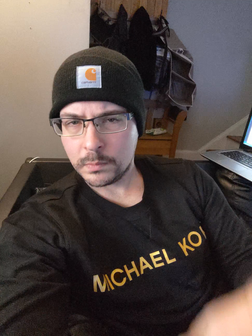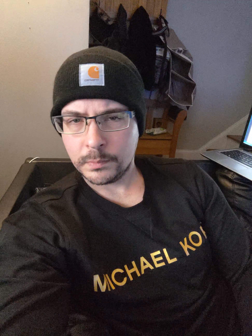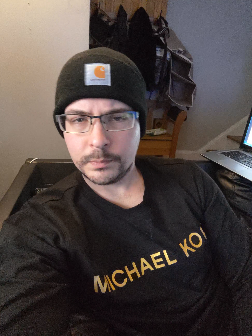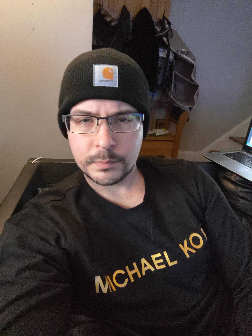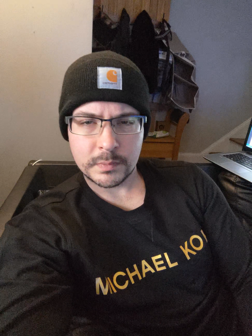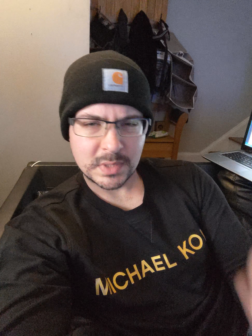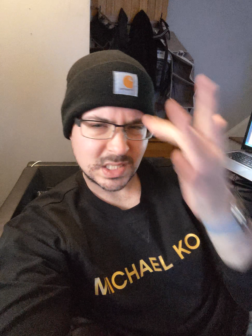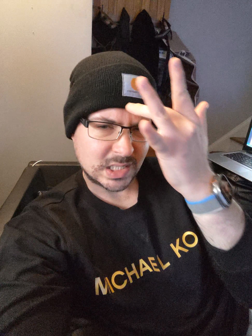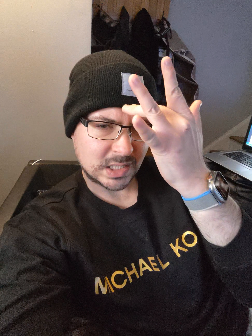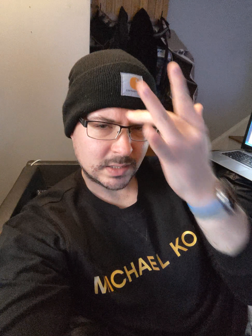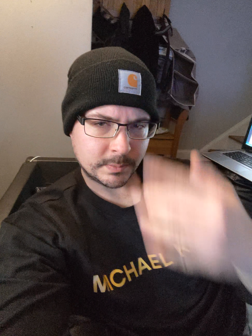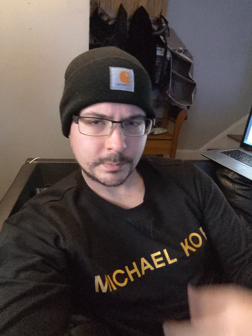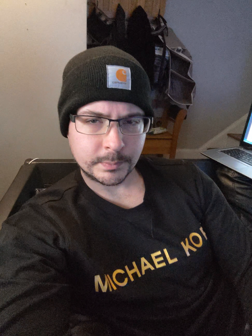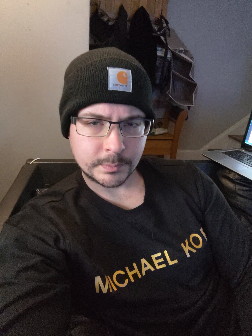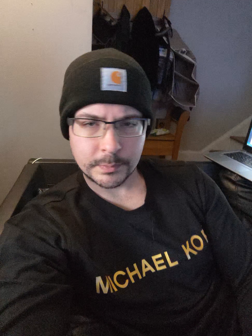sick